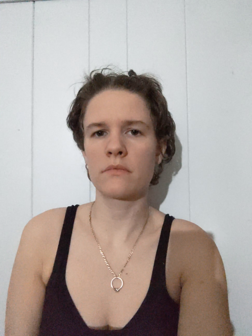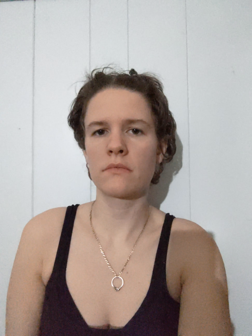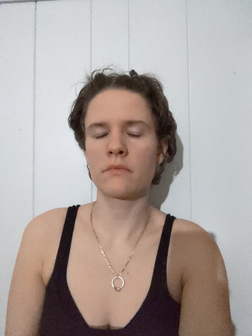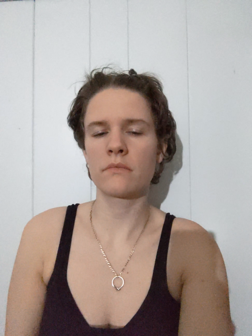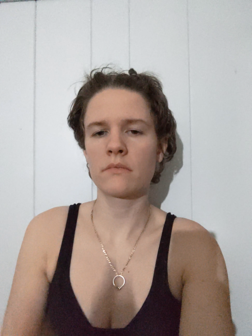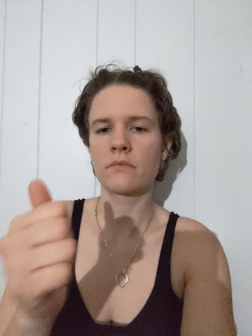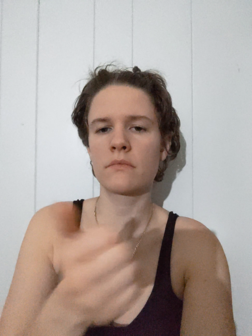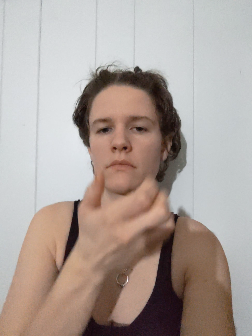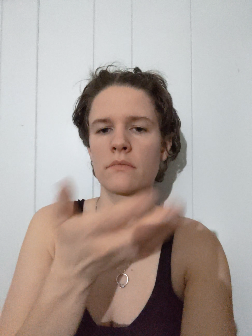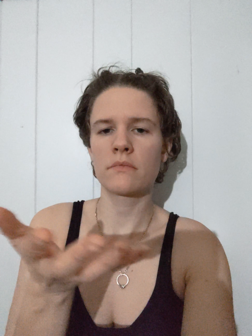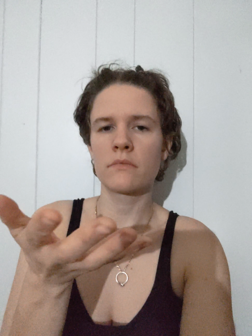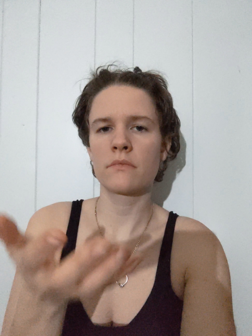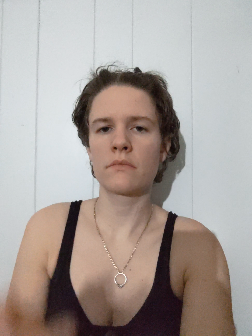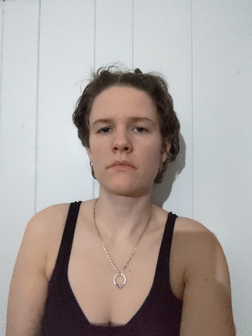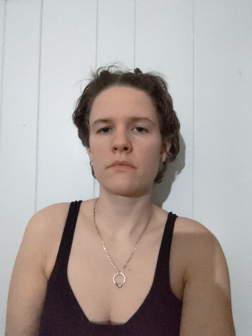every